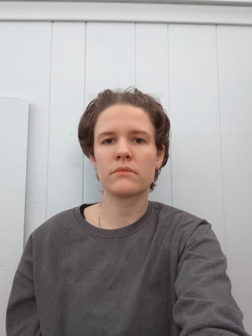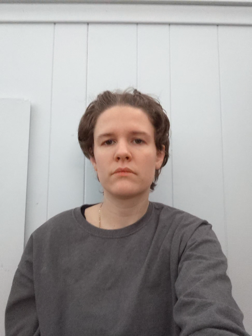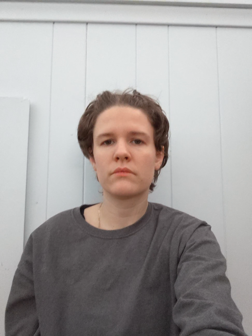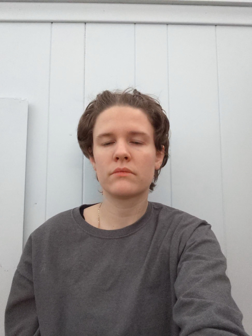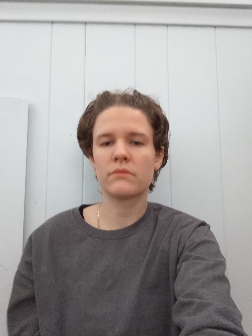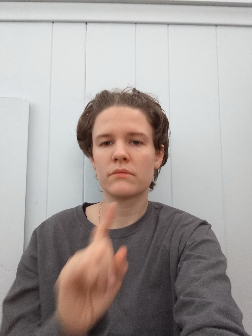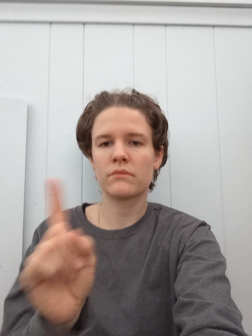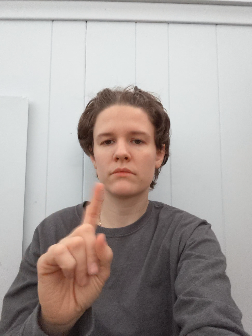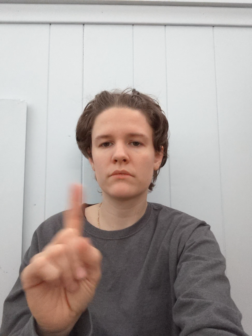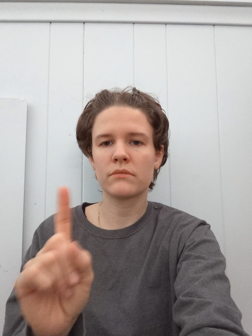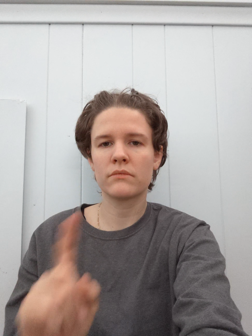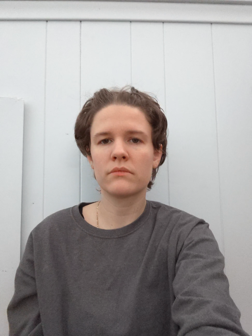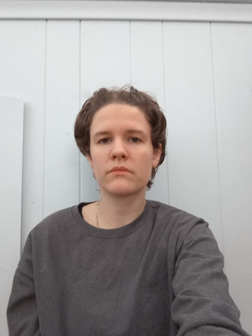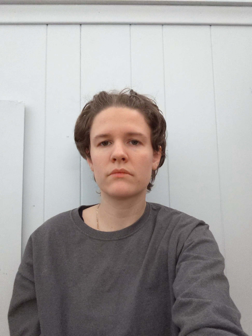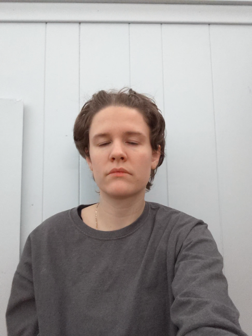where